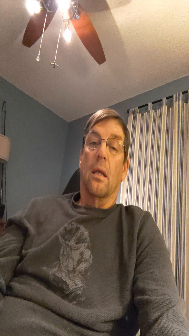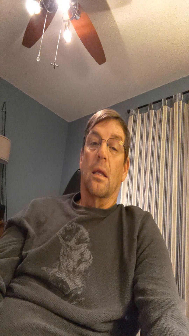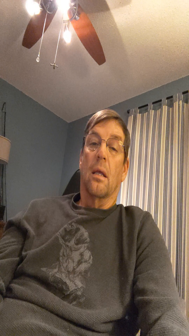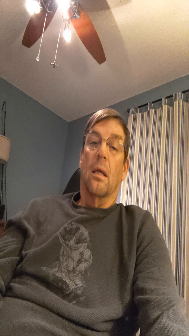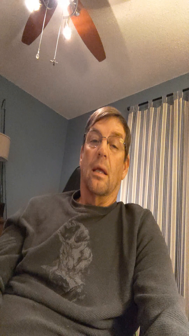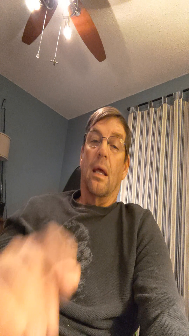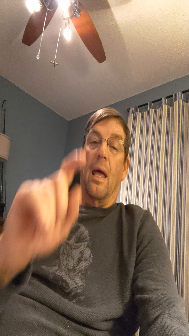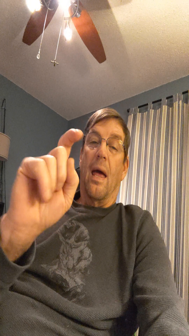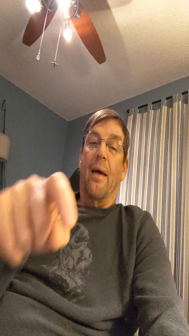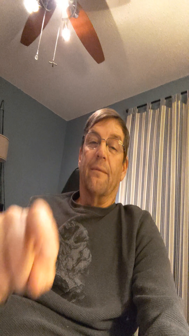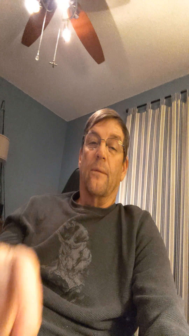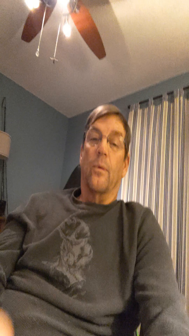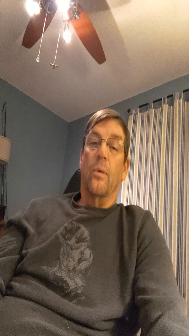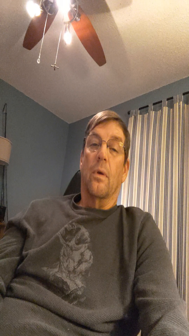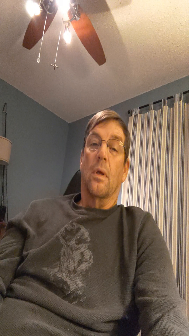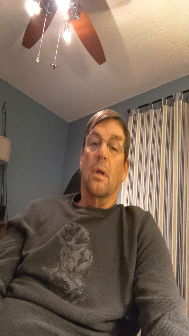have to